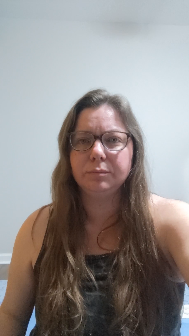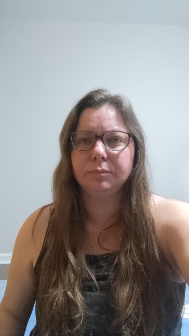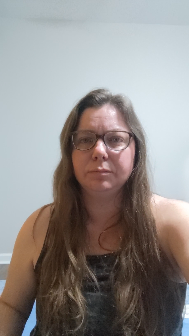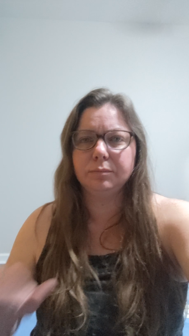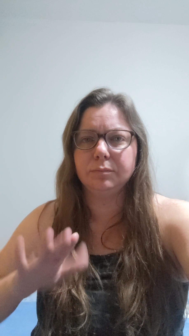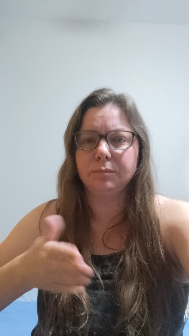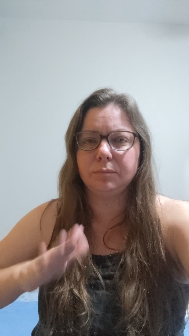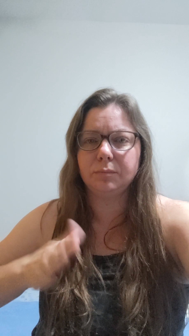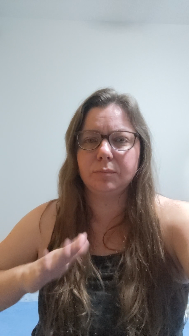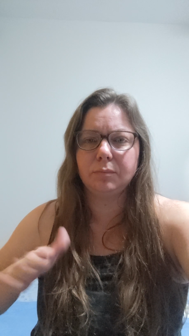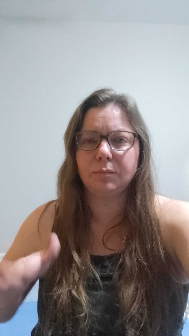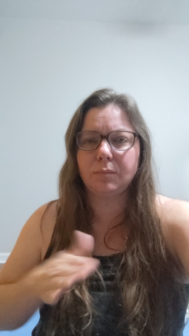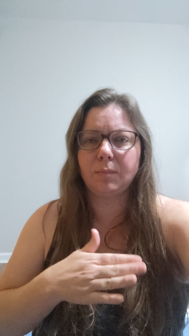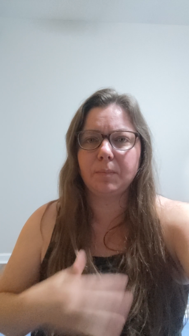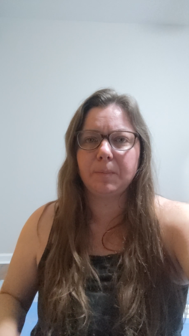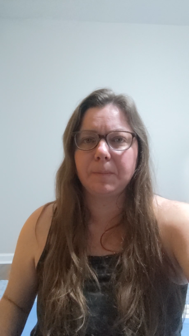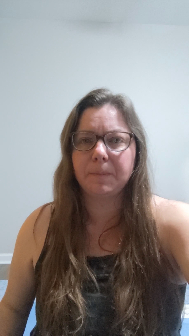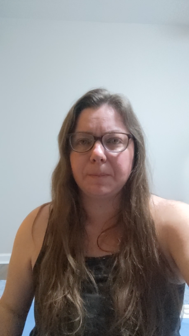cook